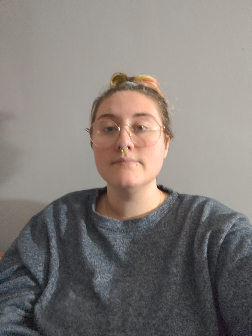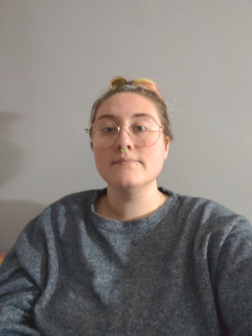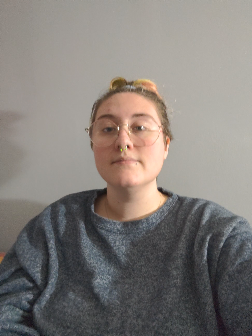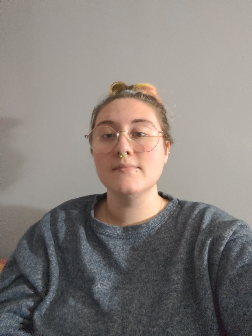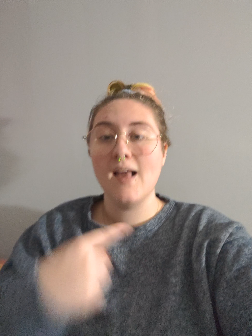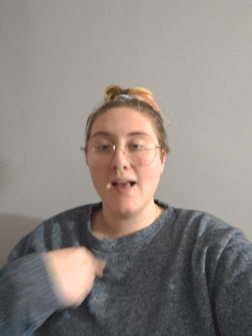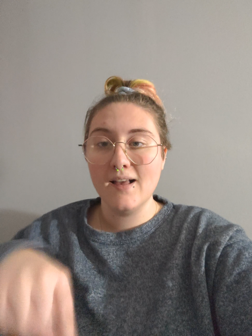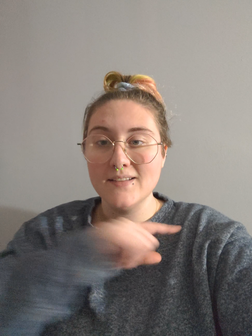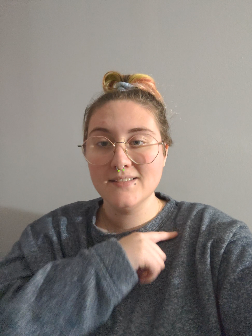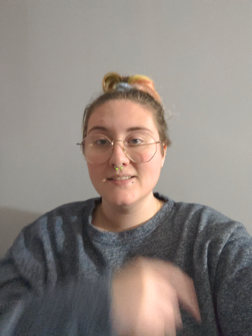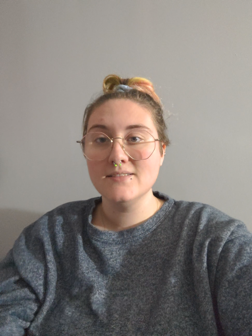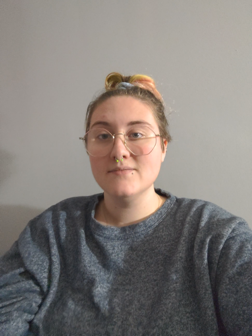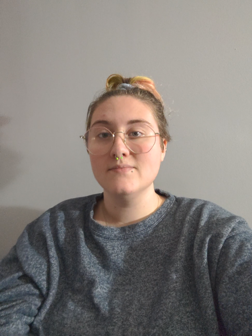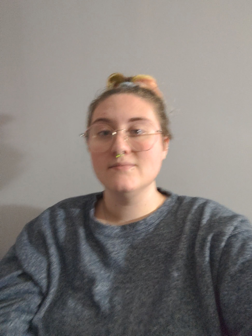we